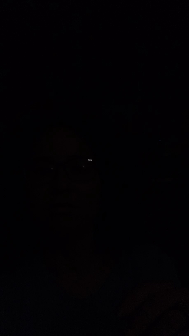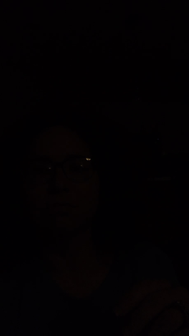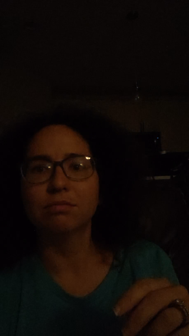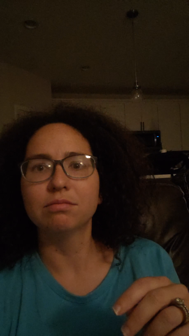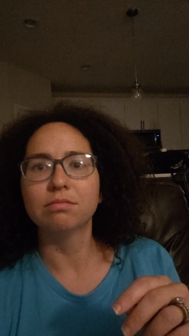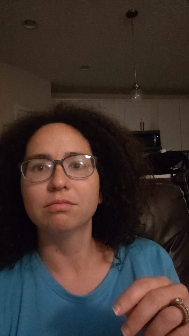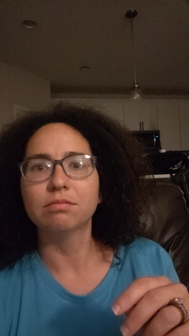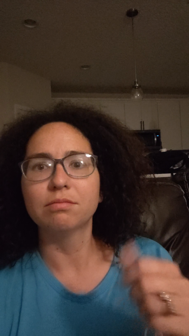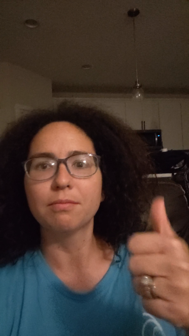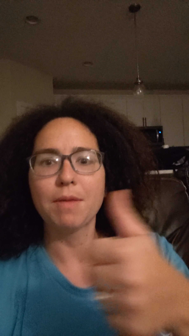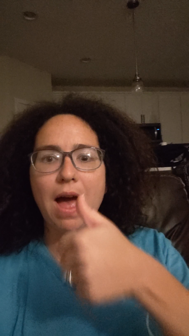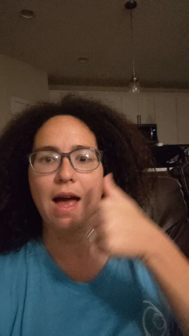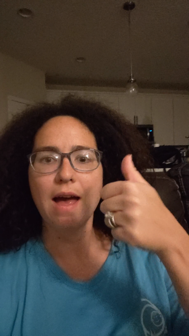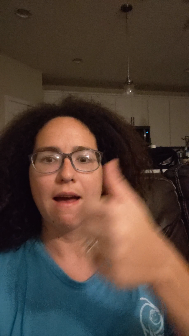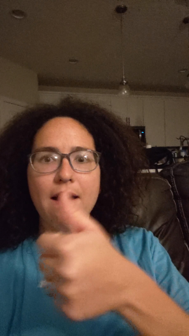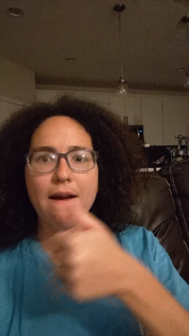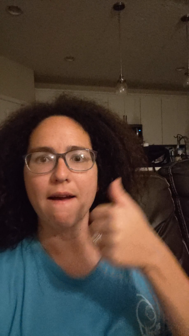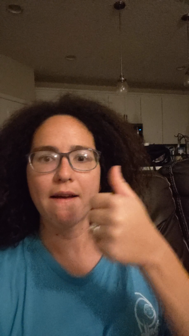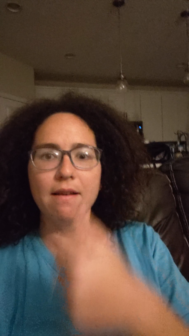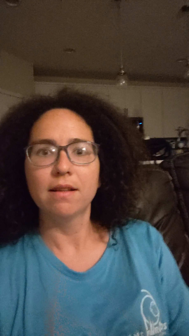basement